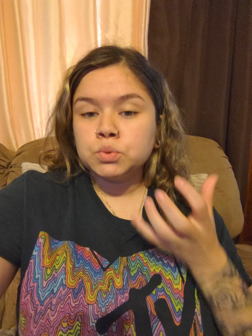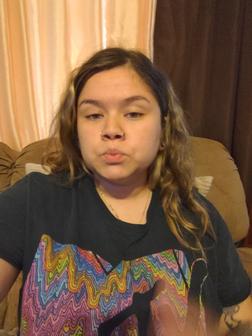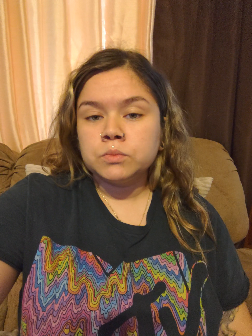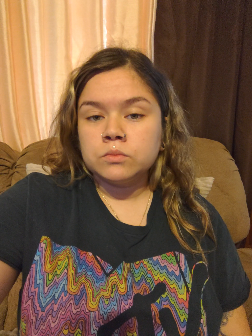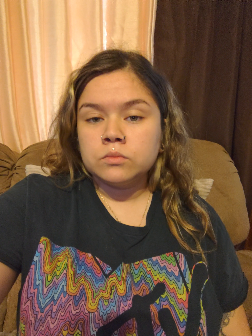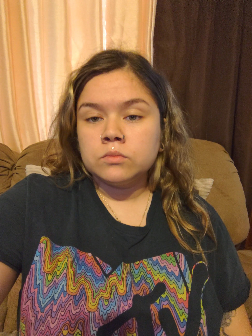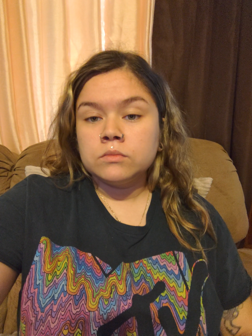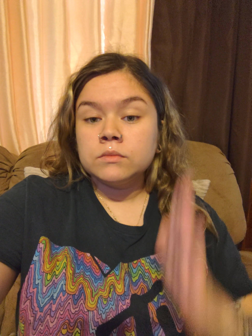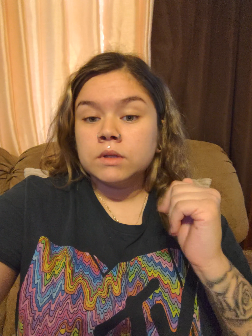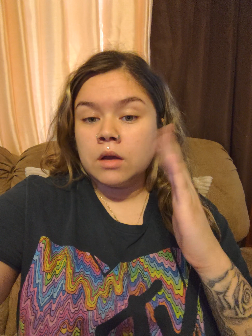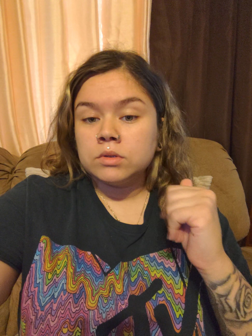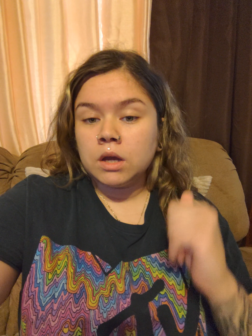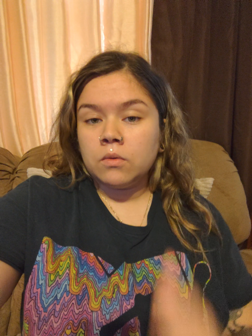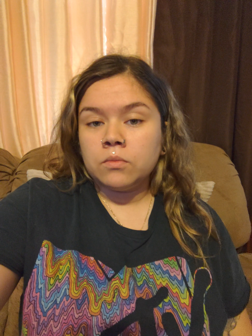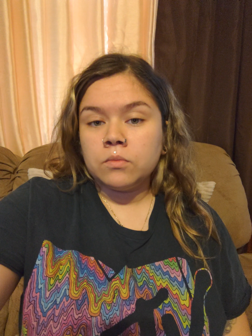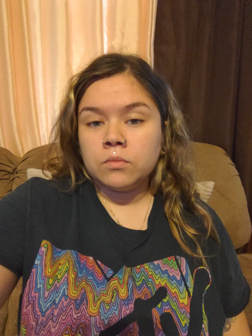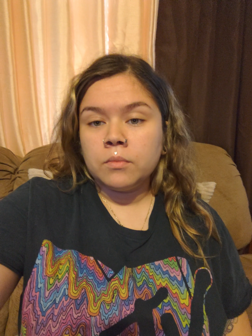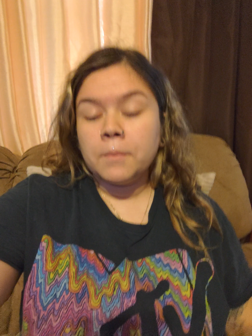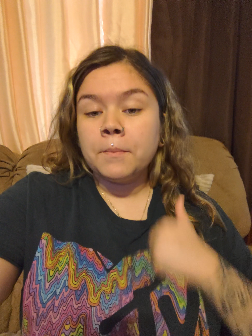downtown